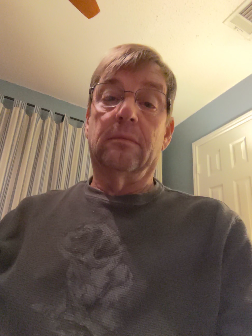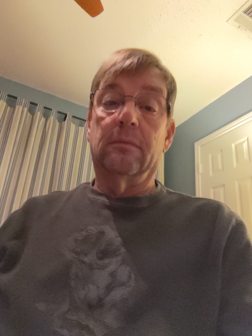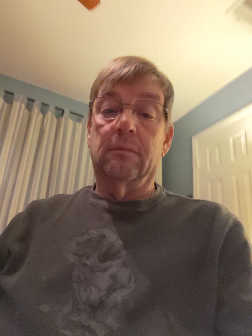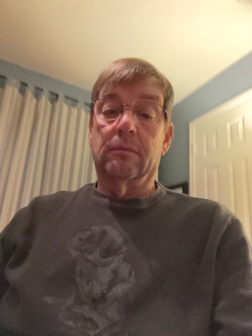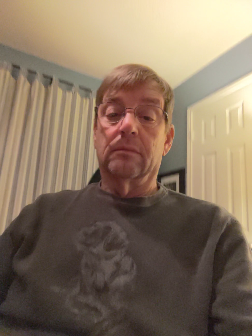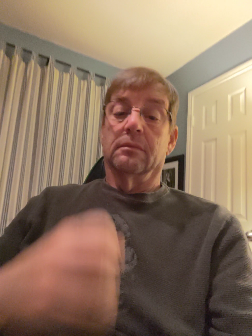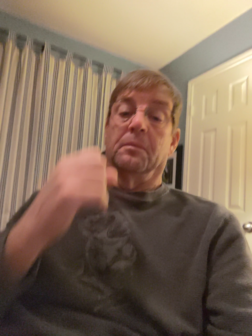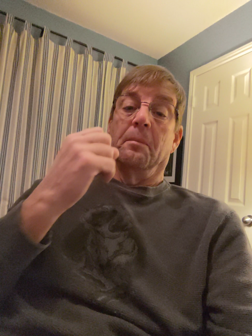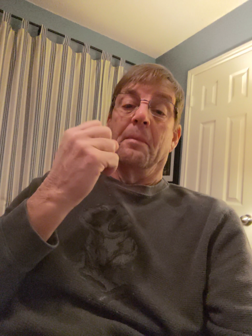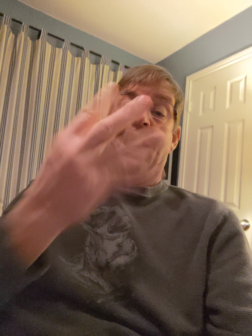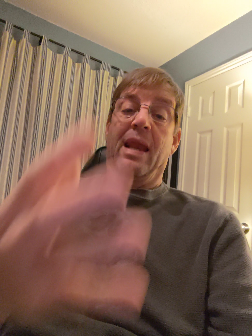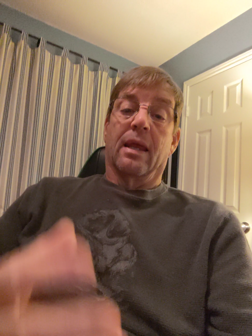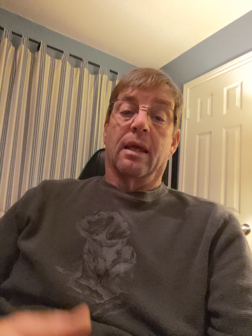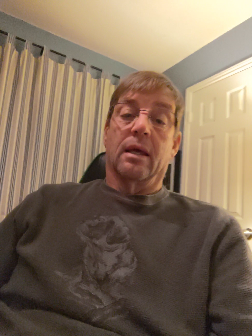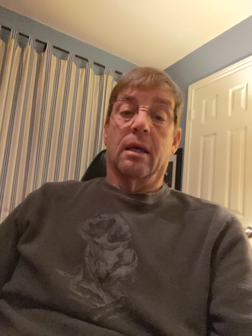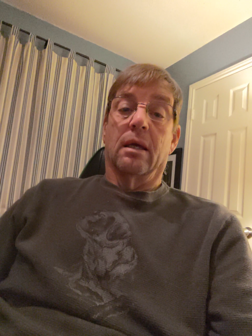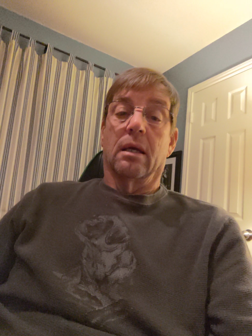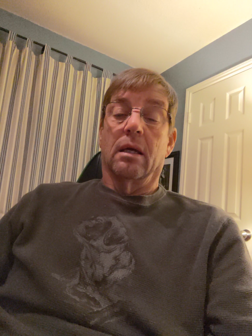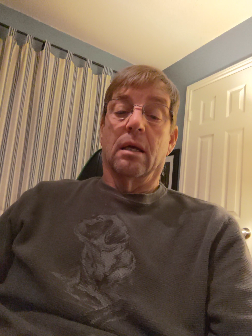many